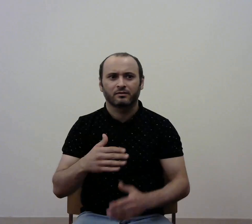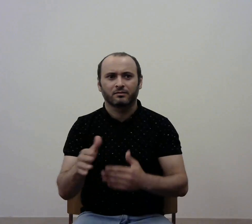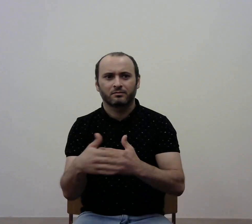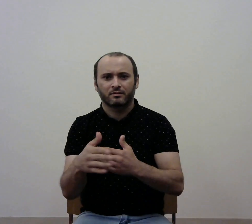qapı